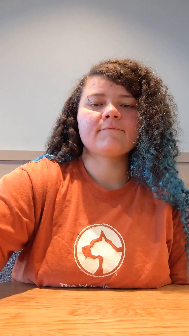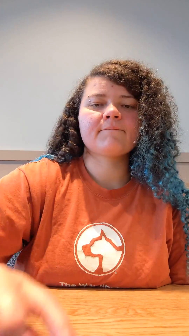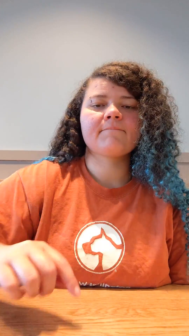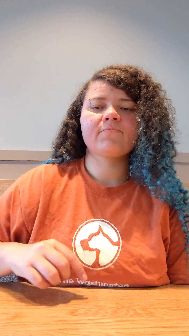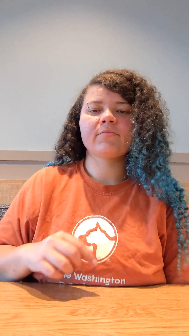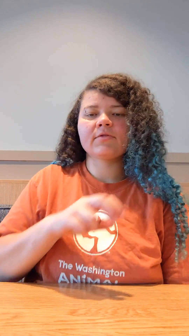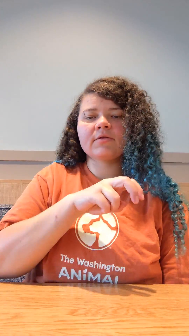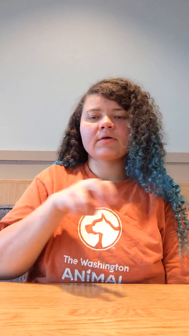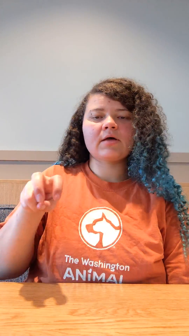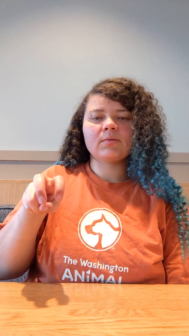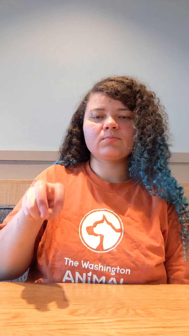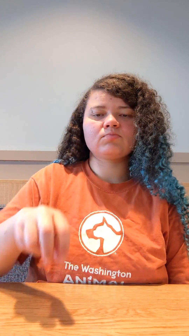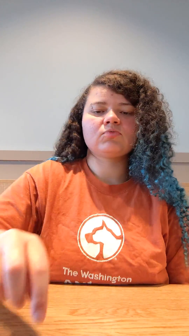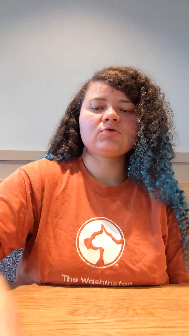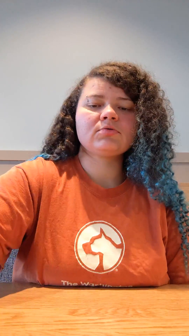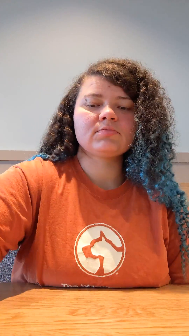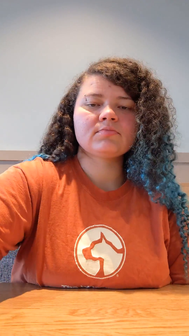couch